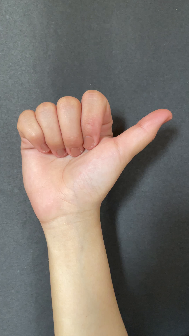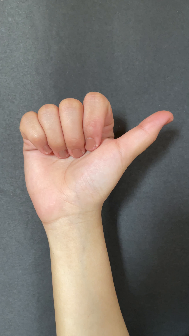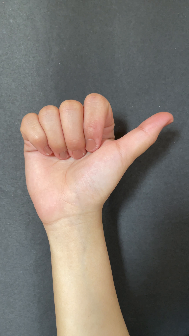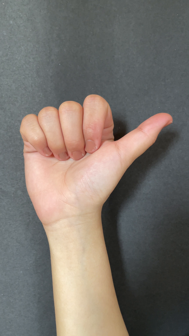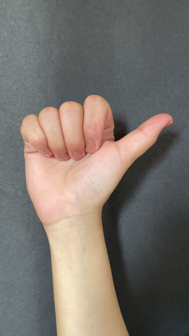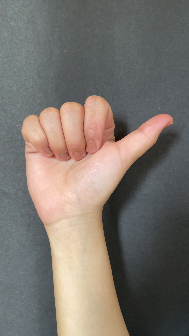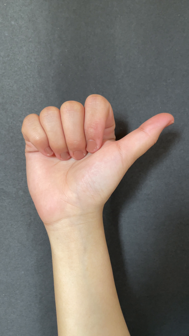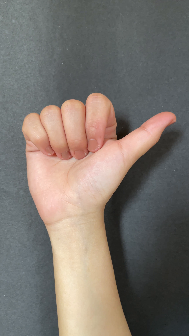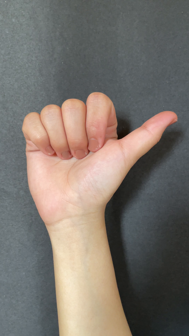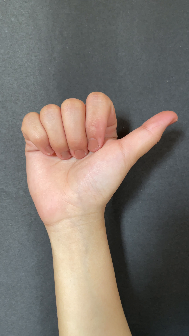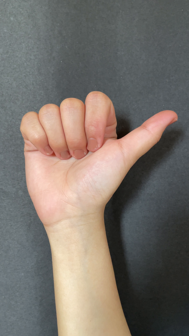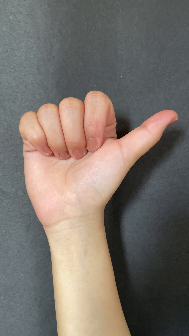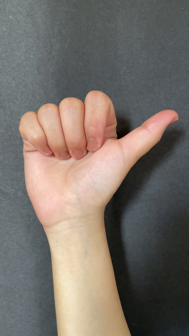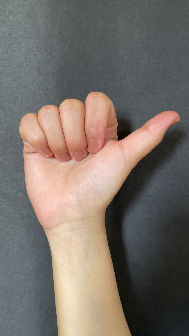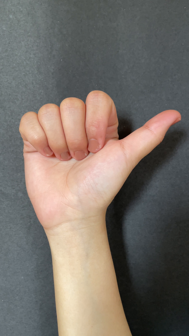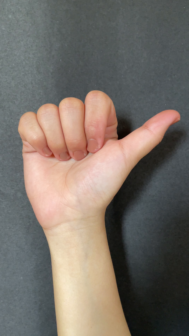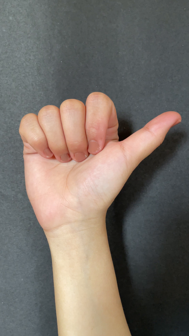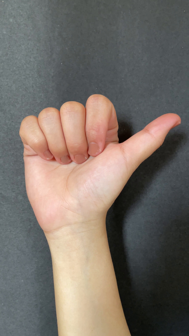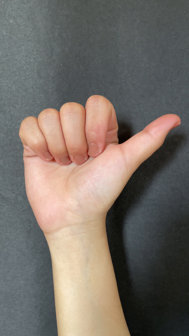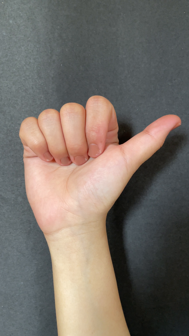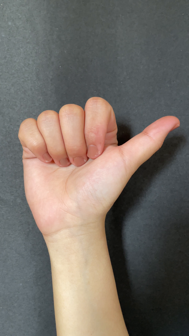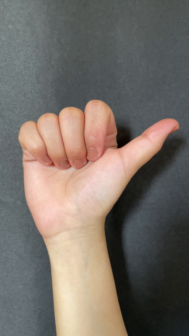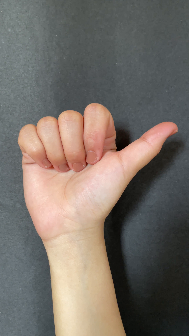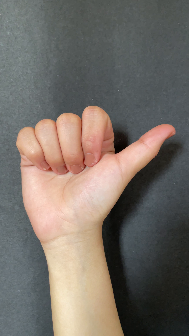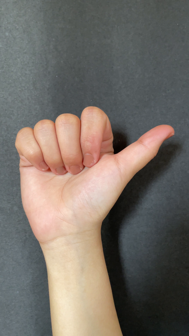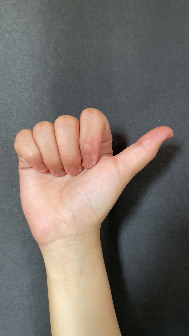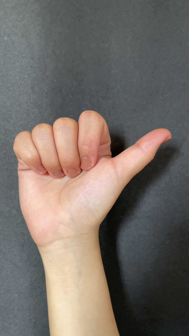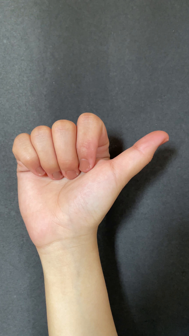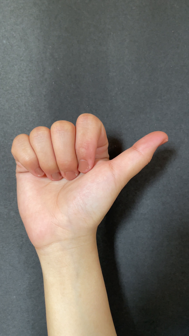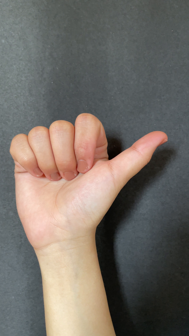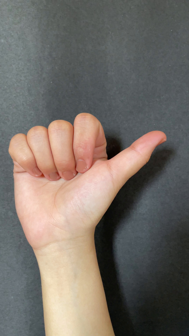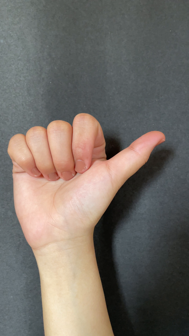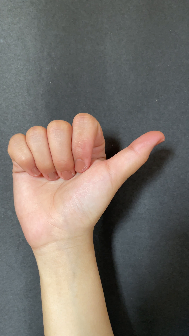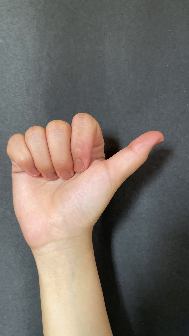ज